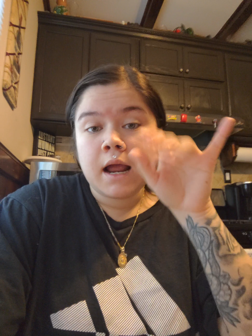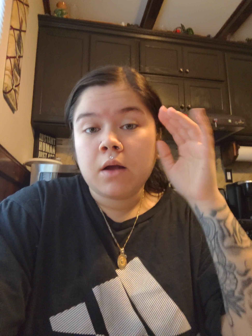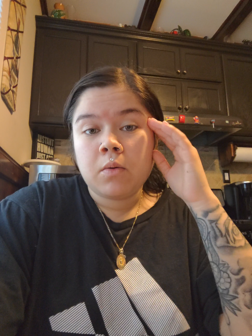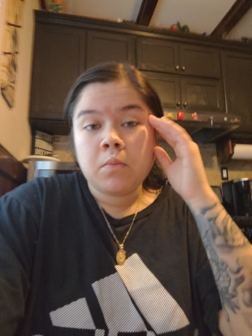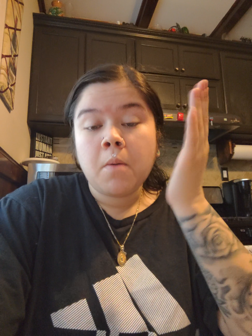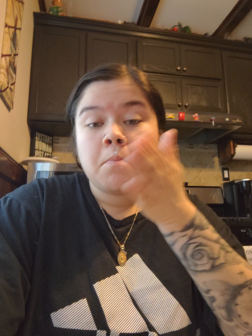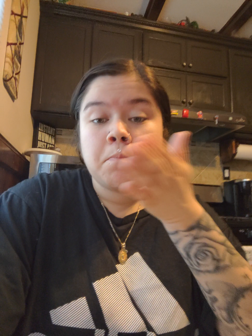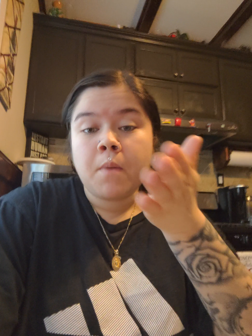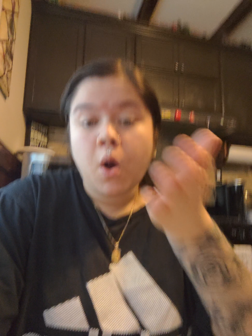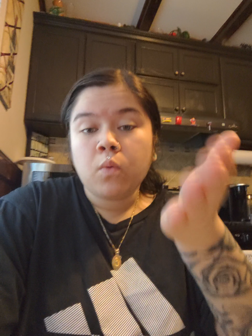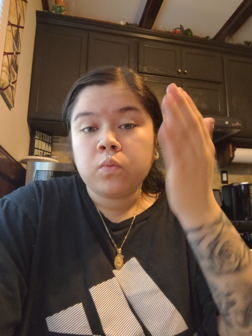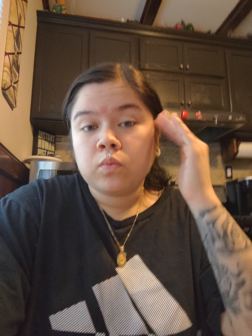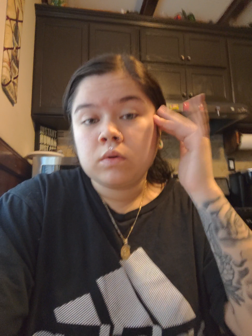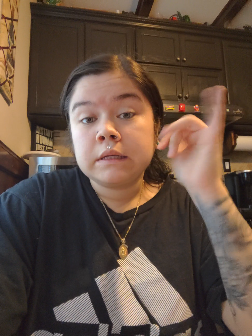boat